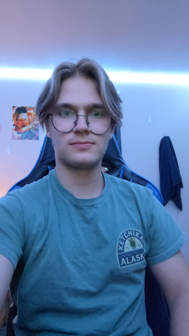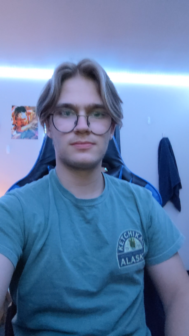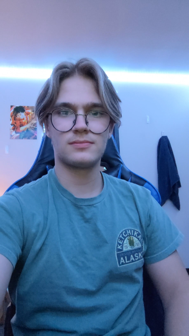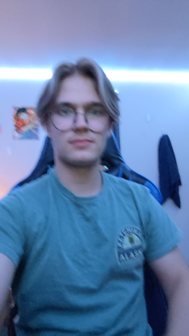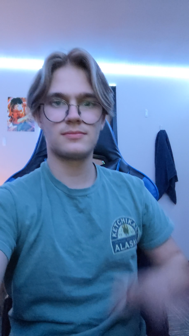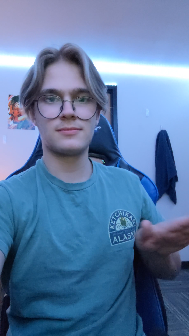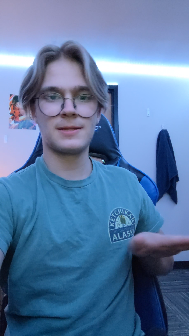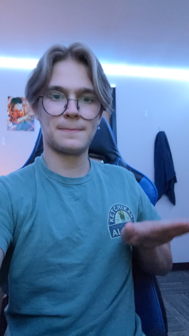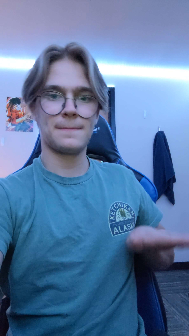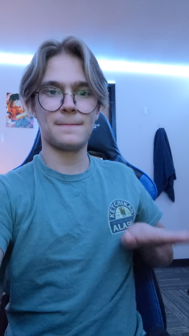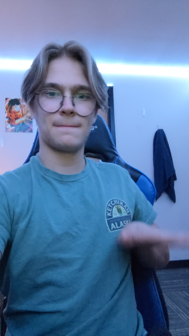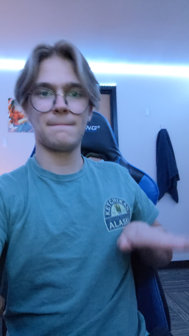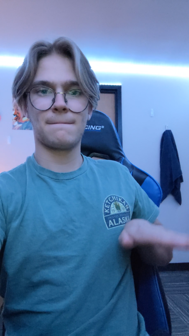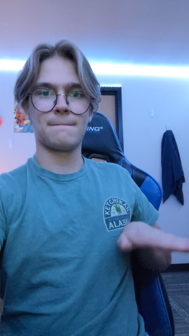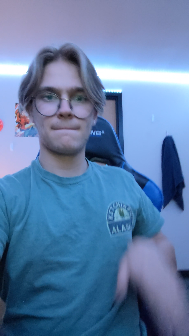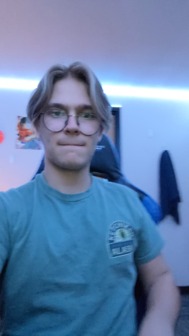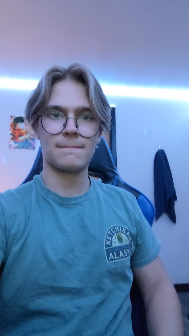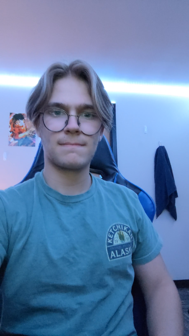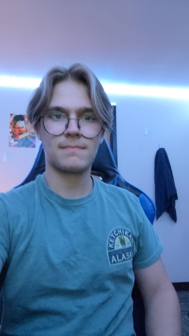penguin